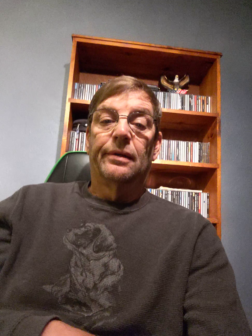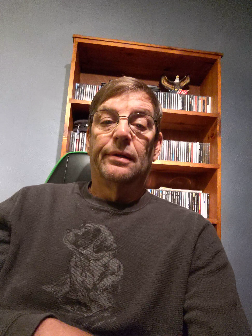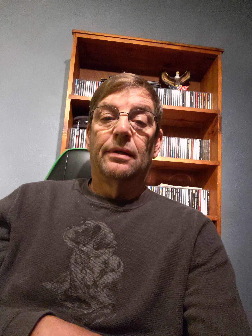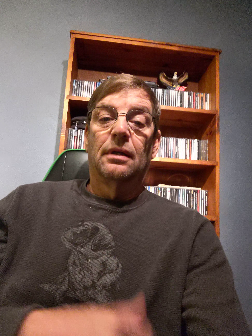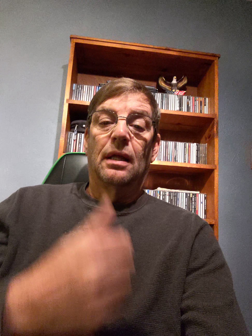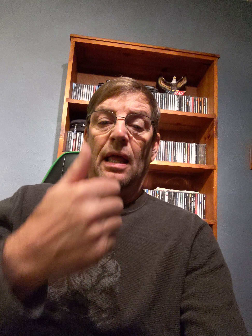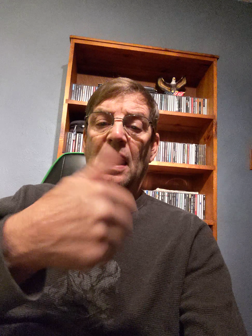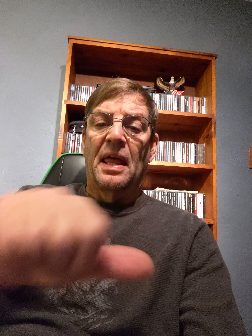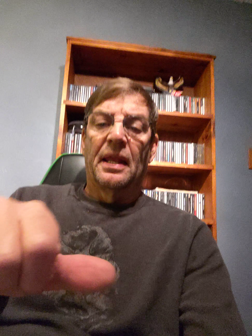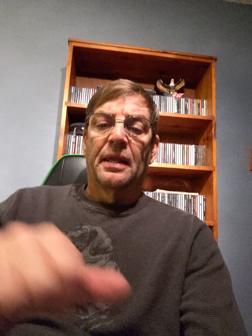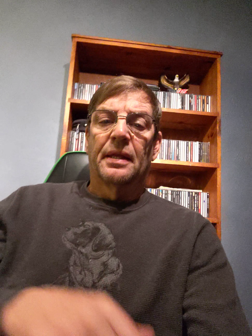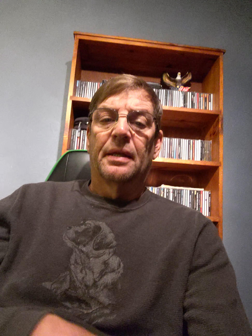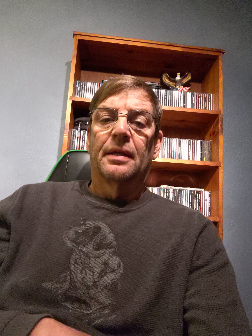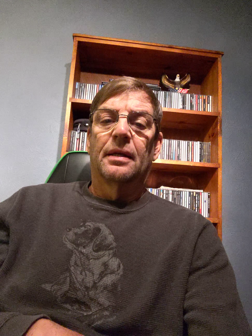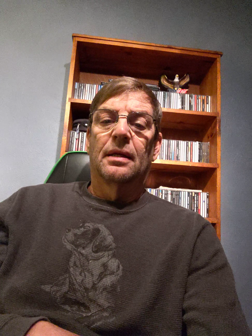any